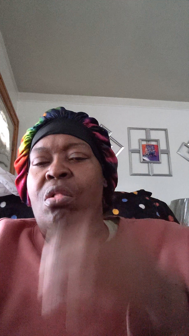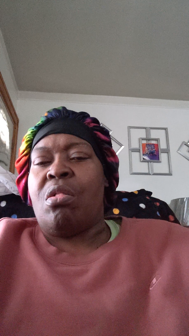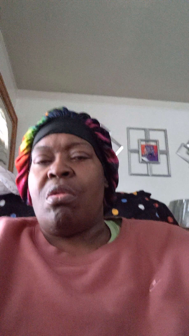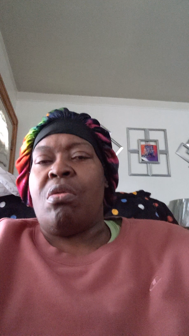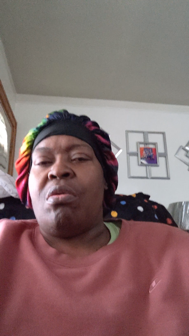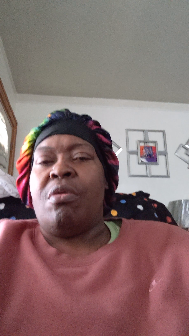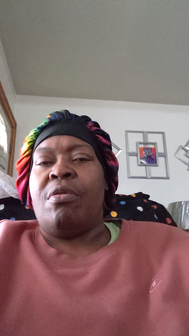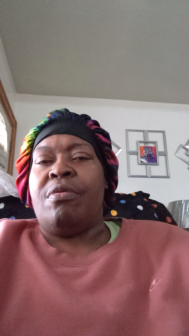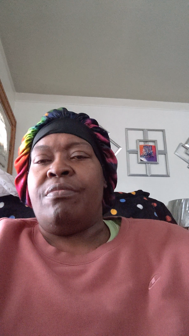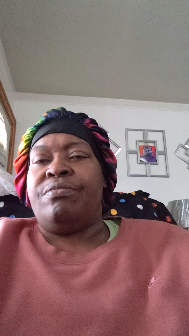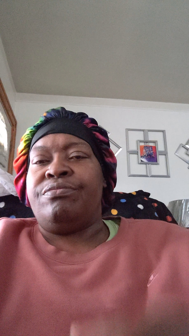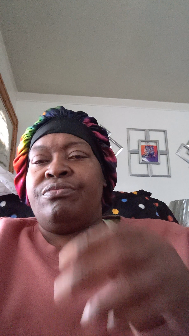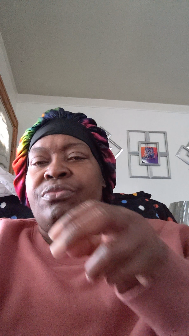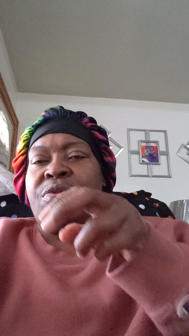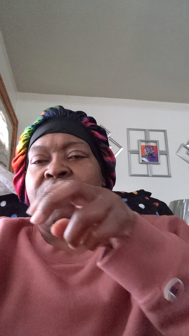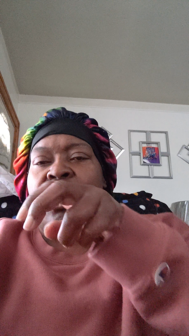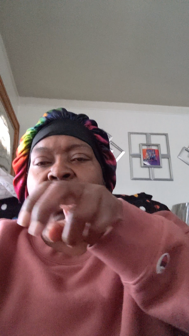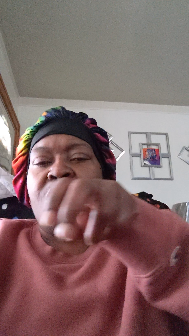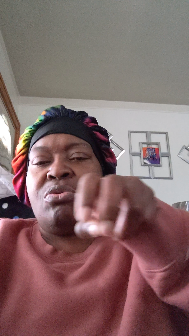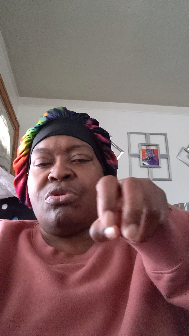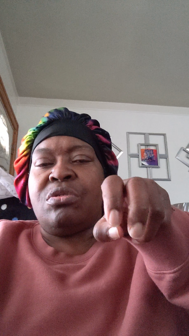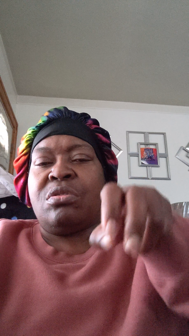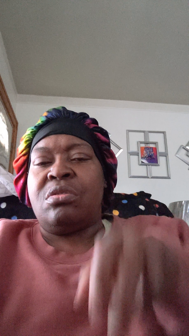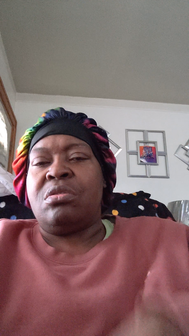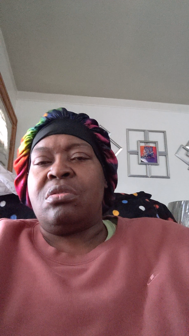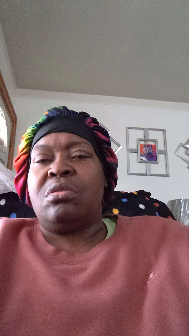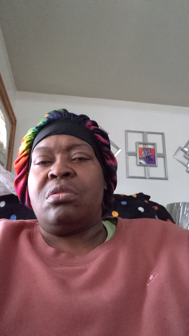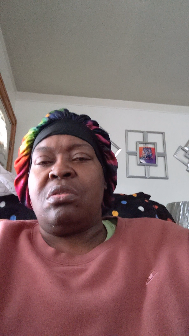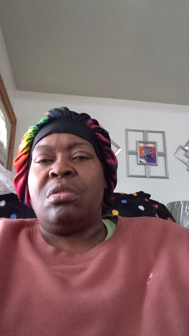couch